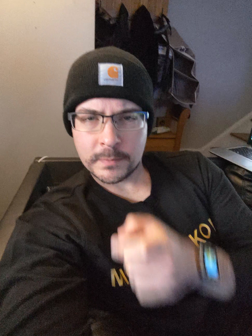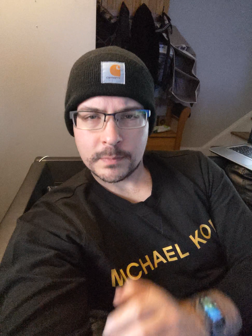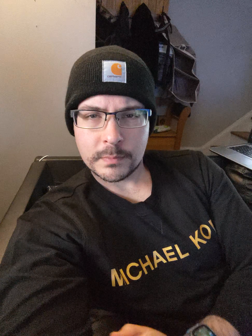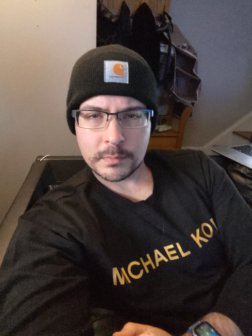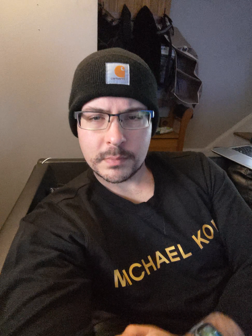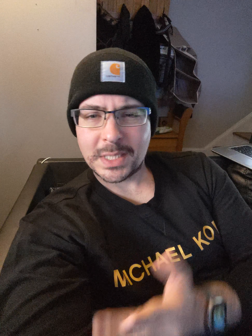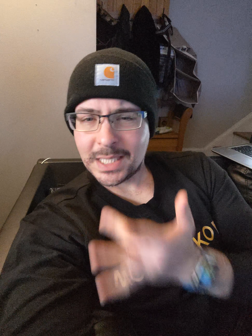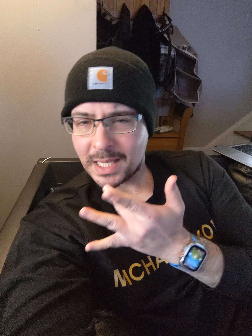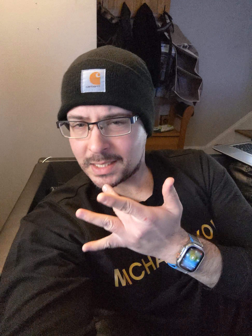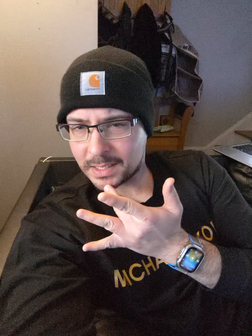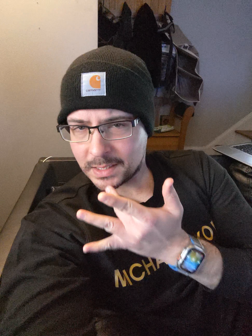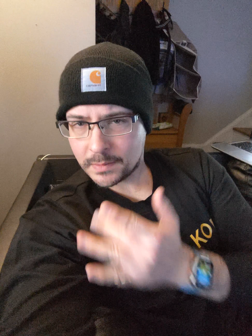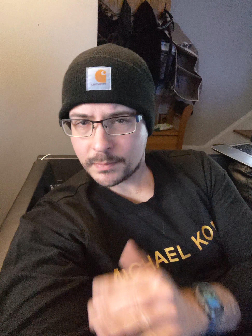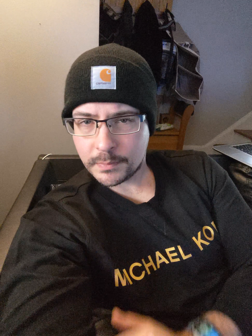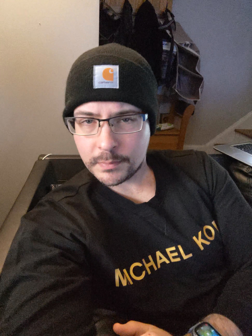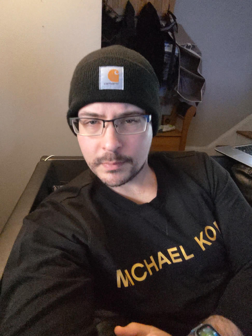taste